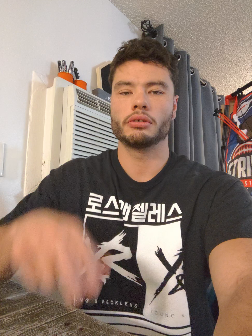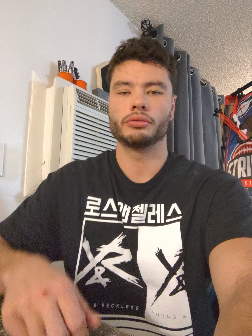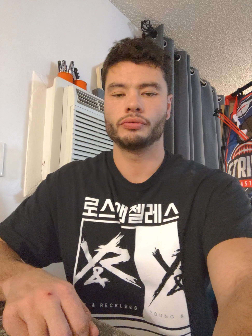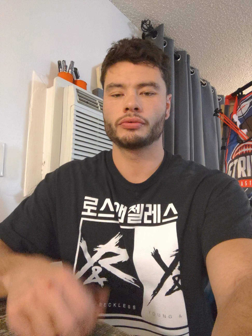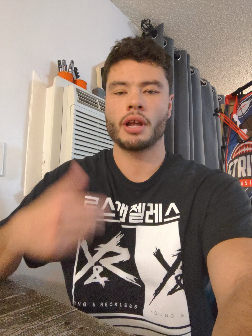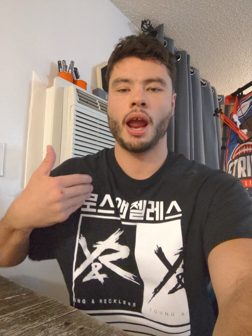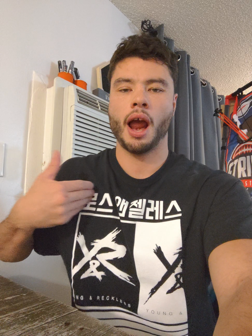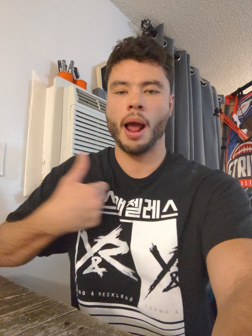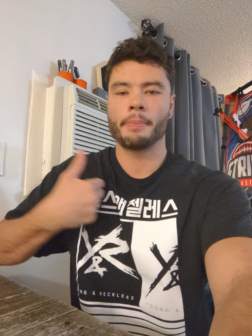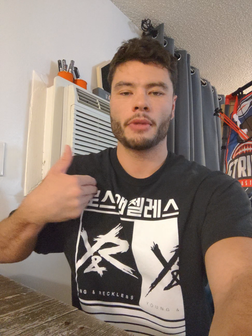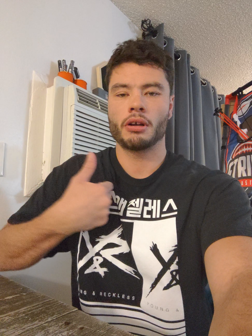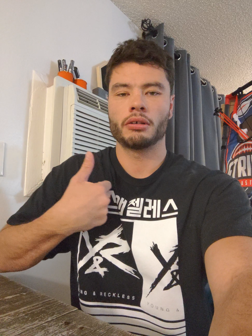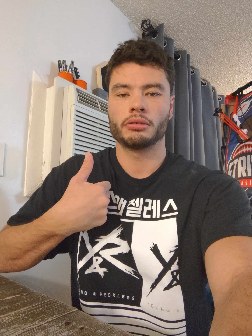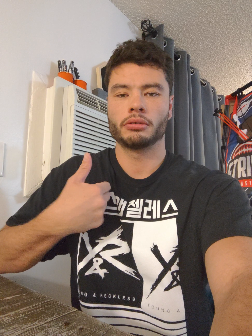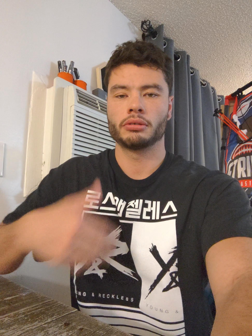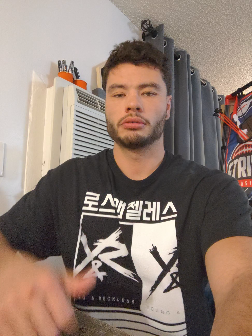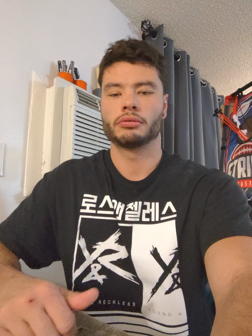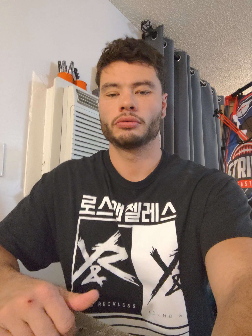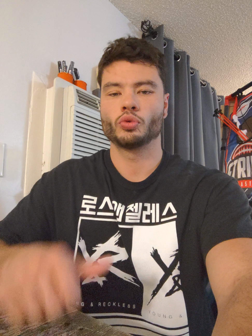animal